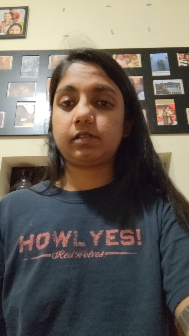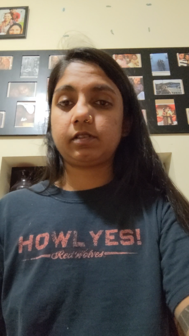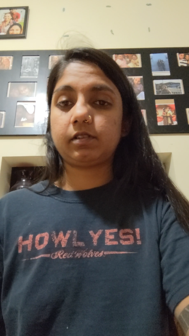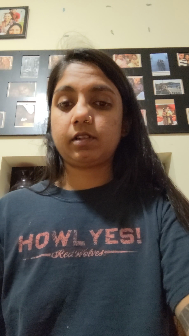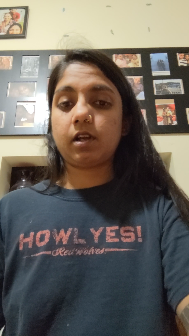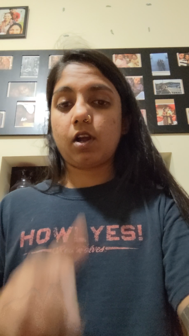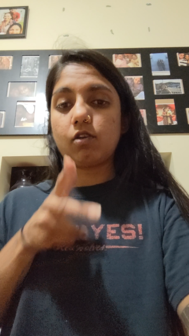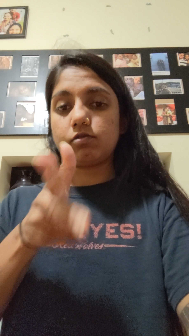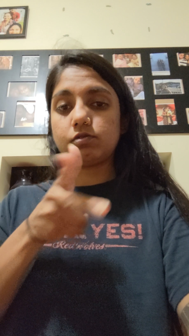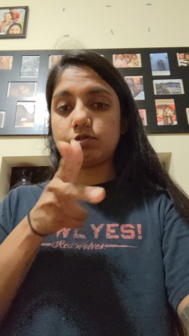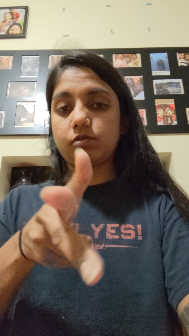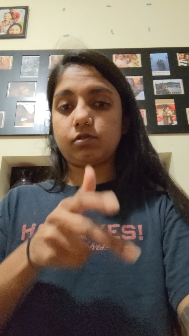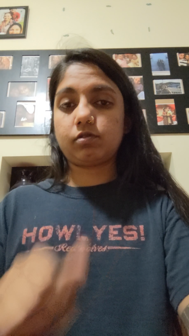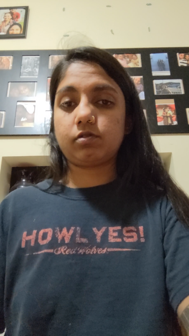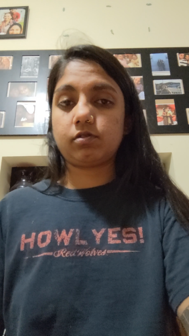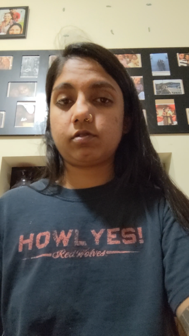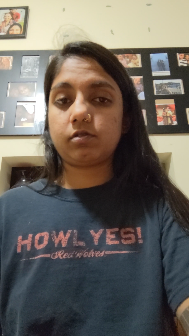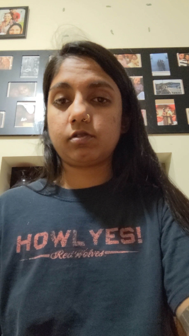garage